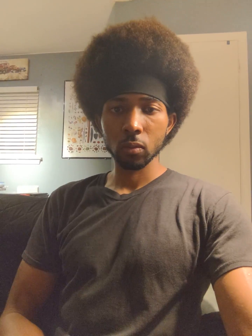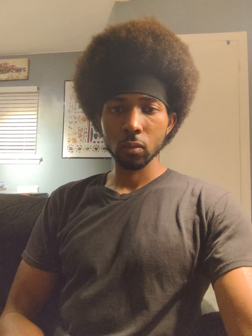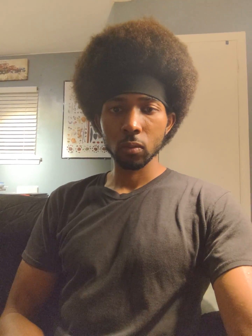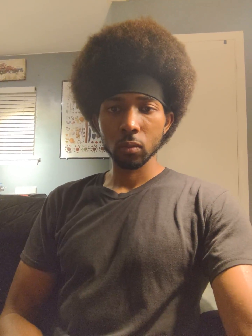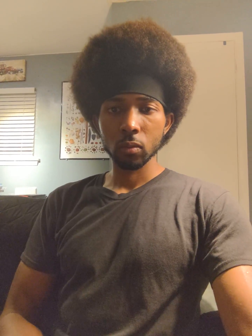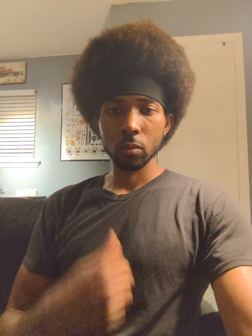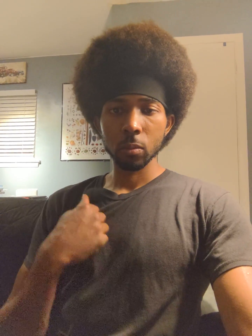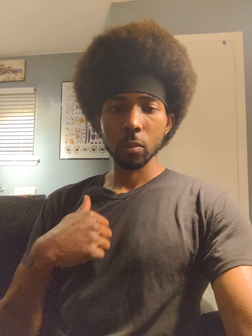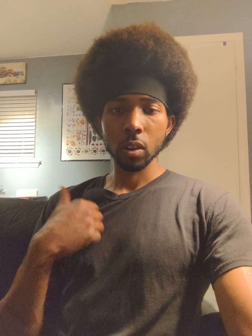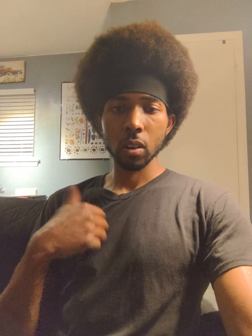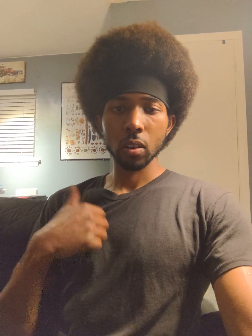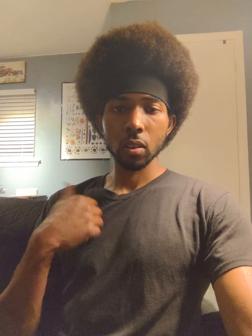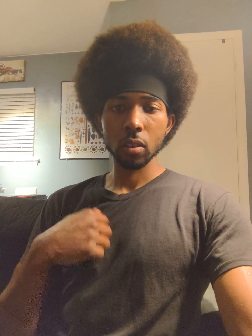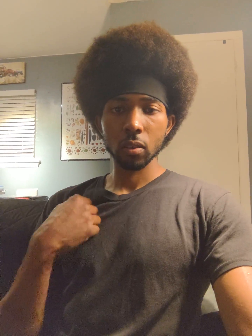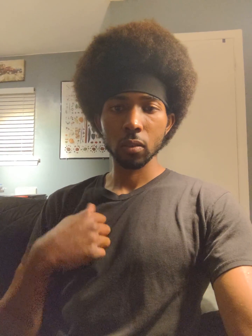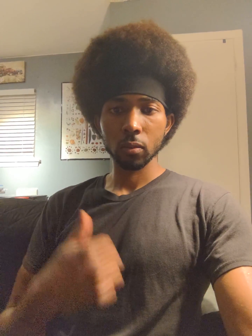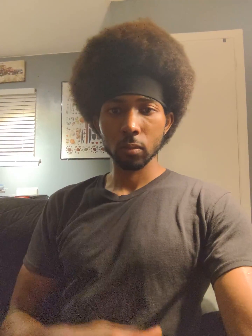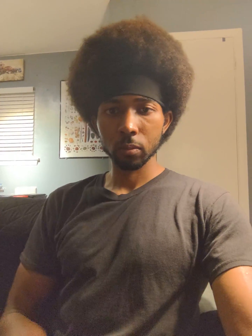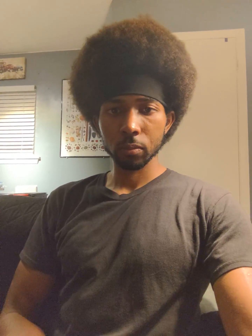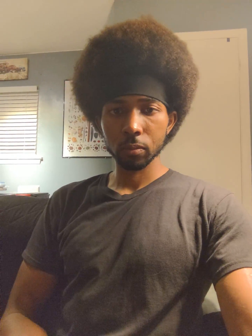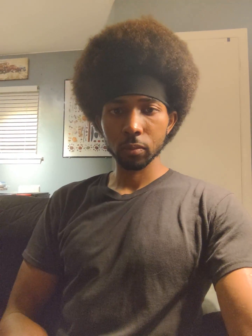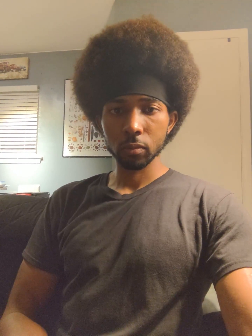bathtub